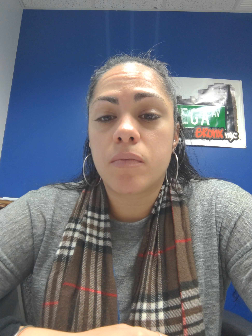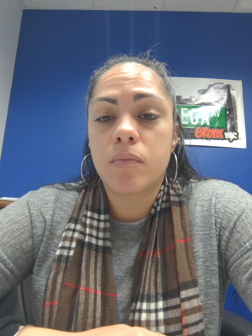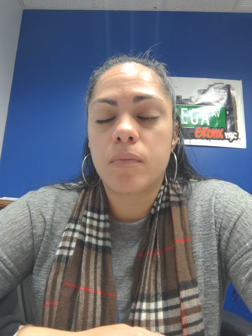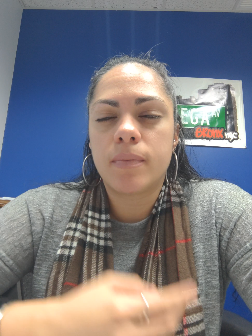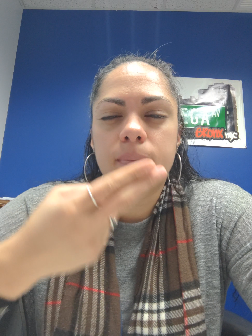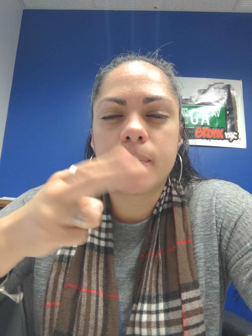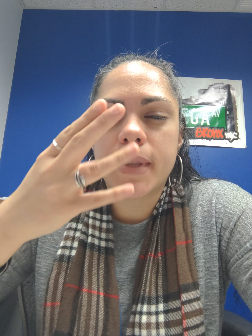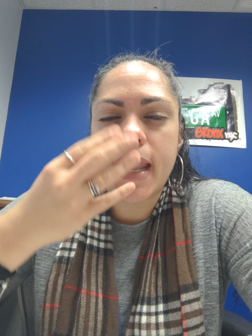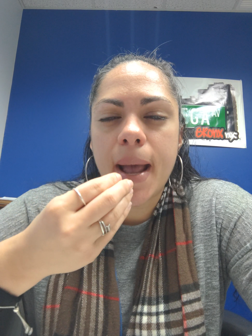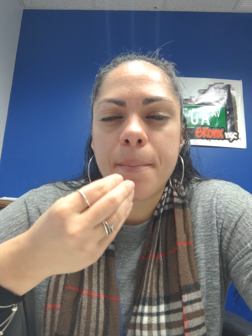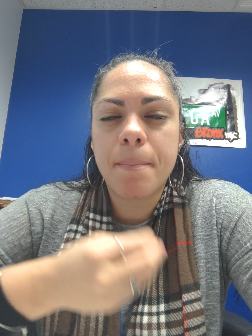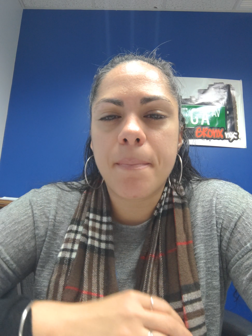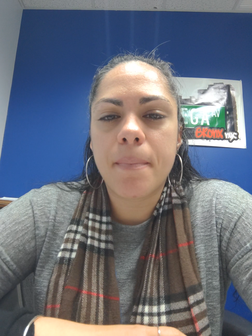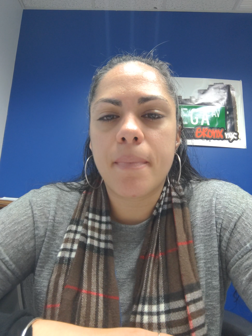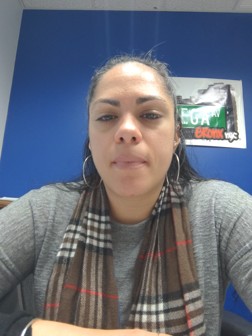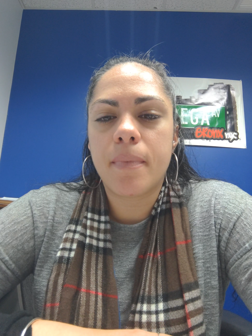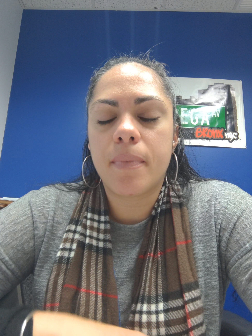nap